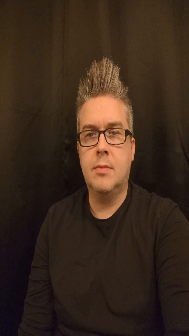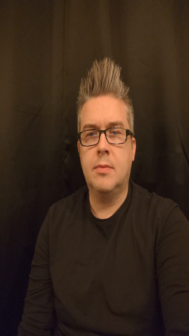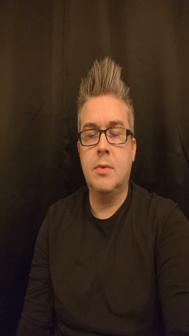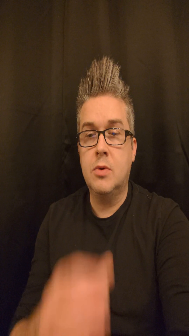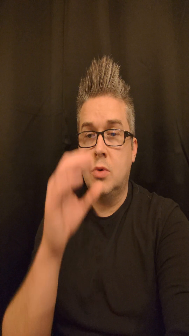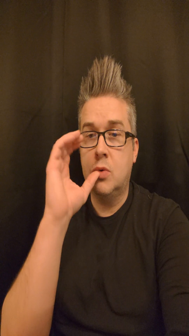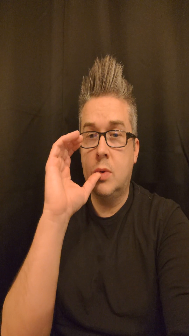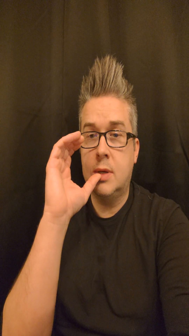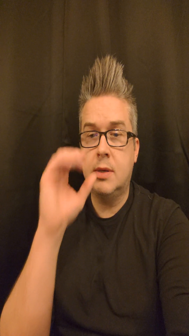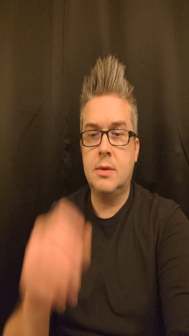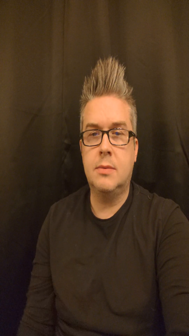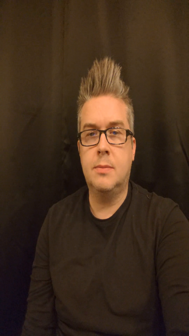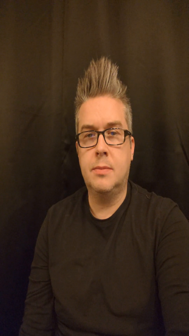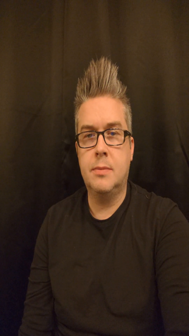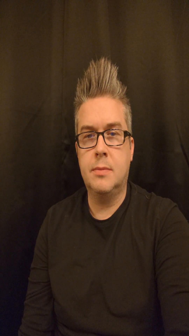drink